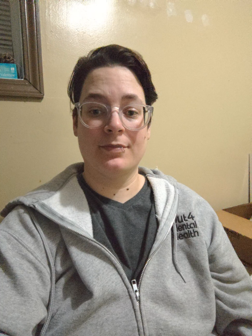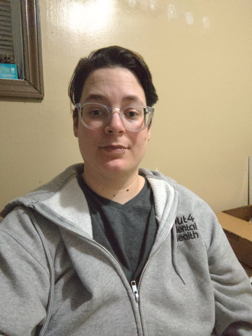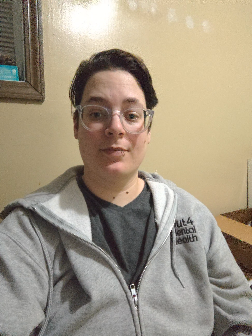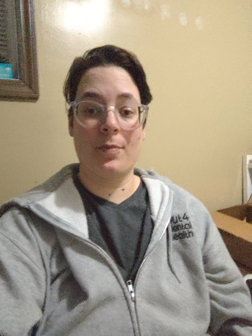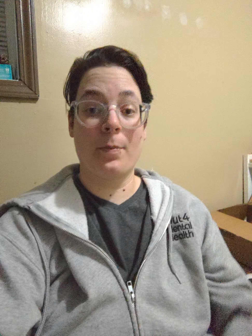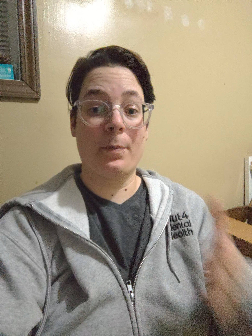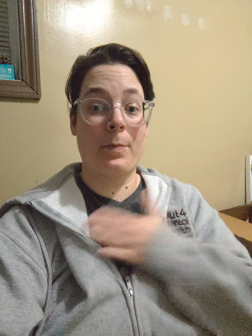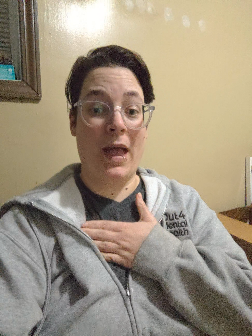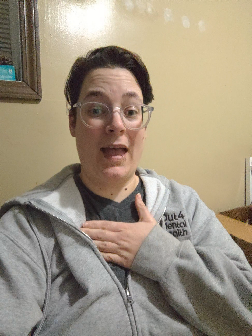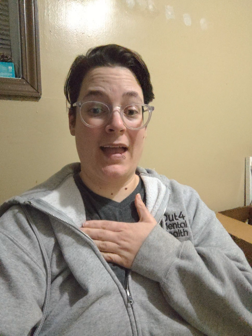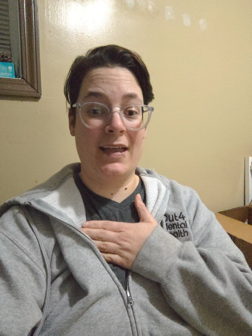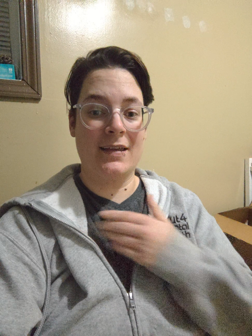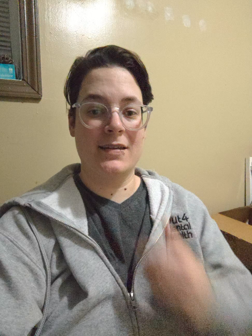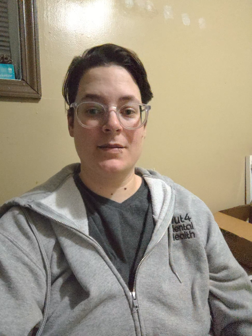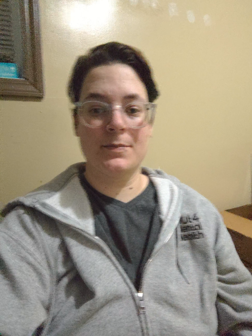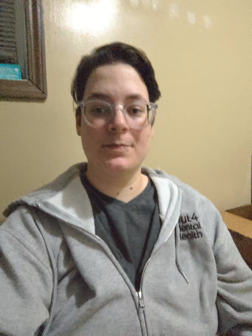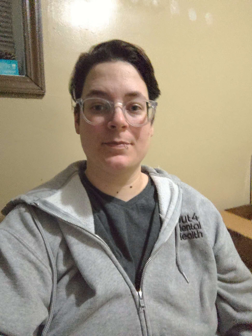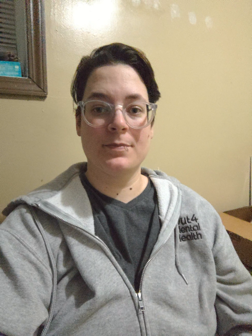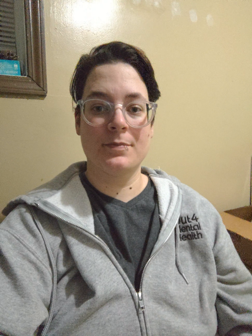my